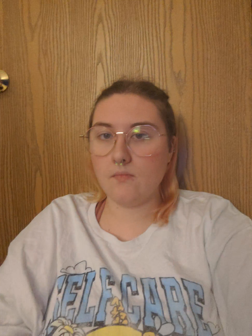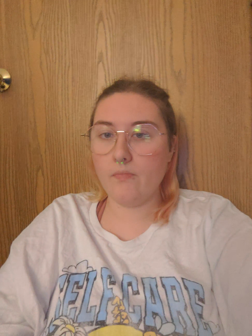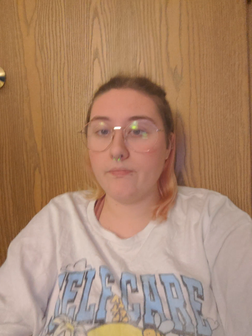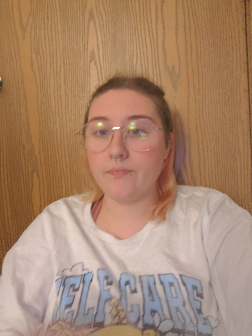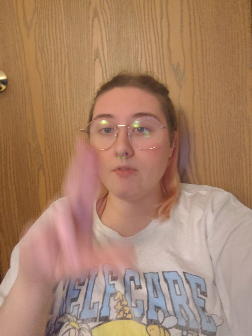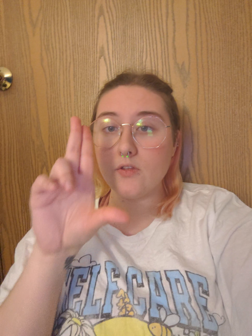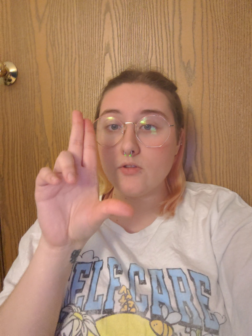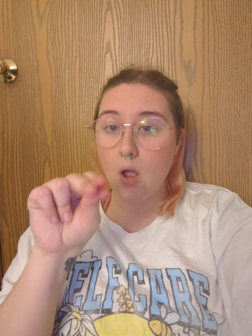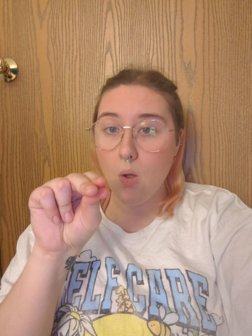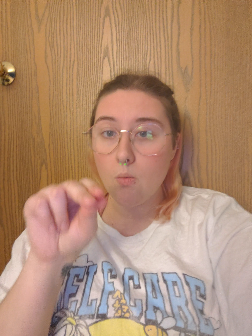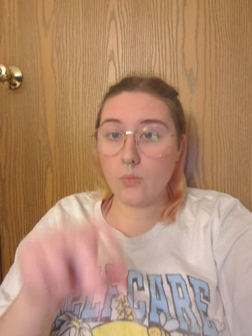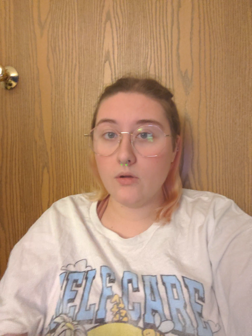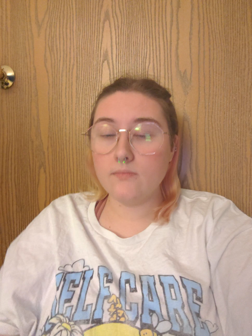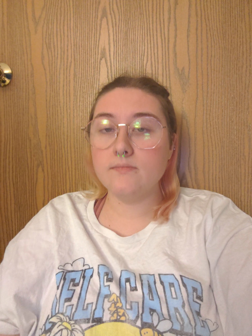no